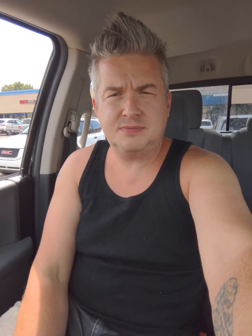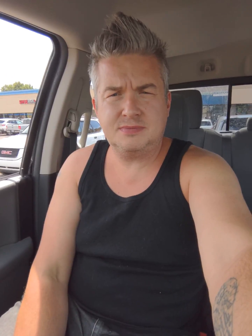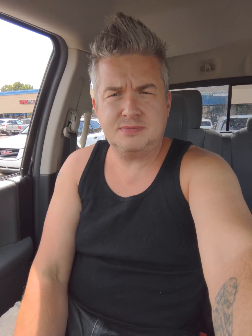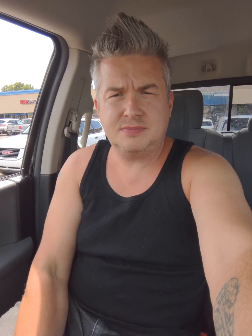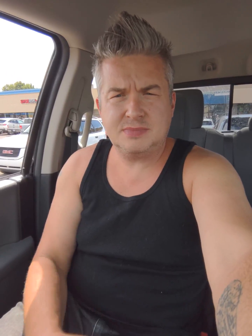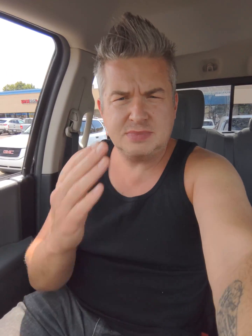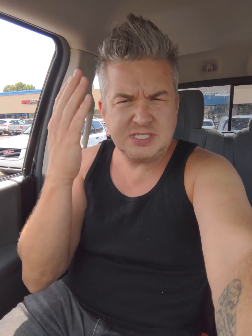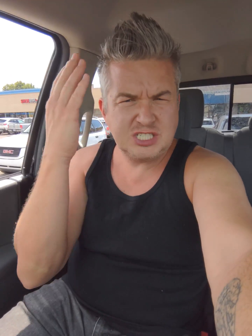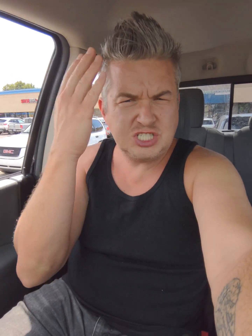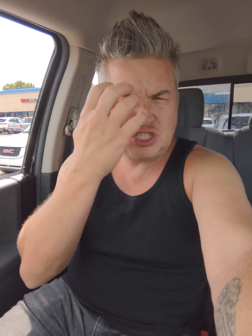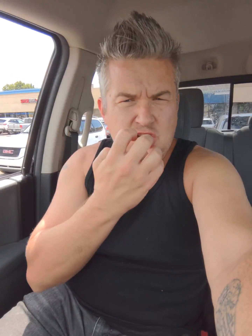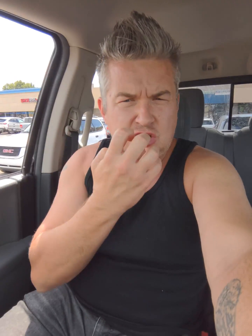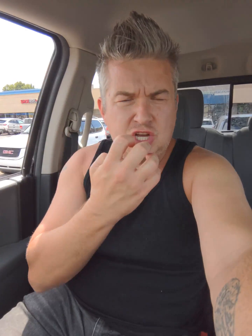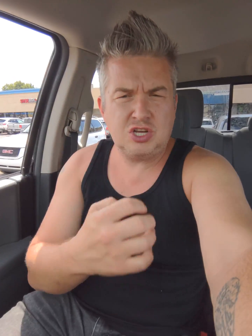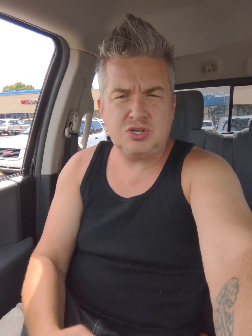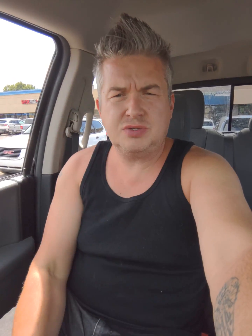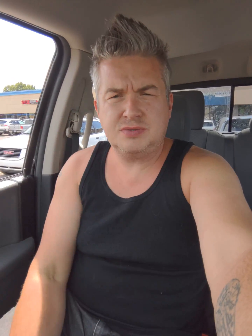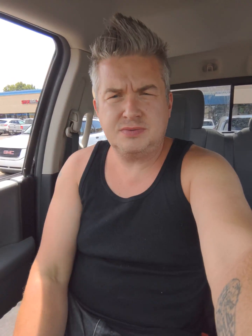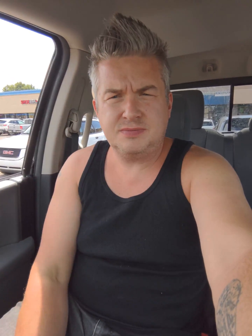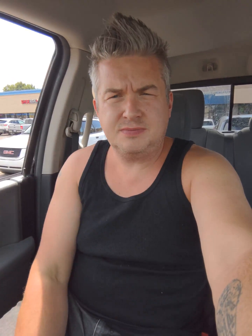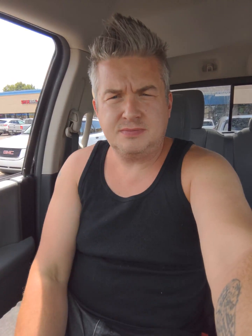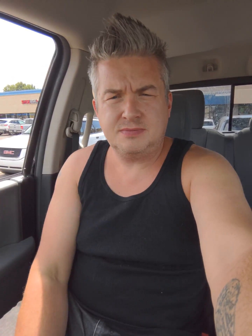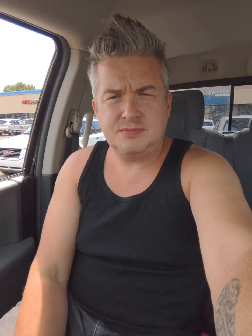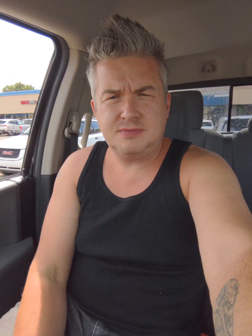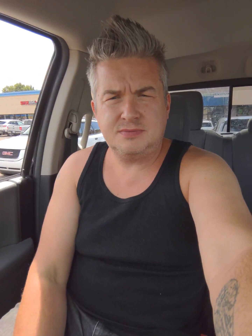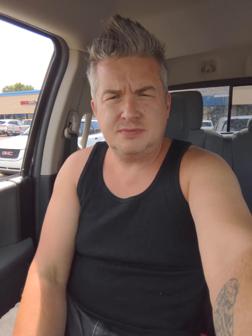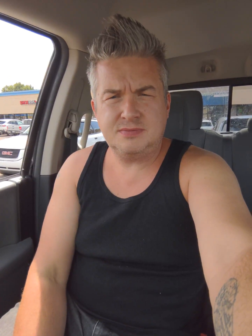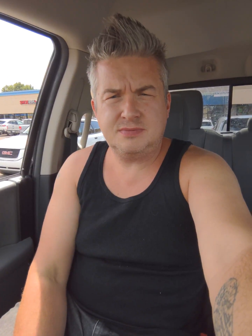dark